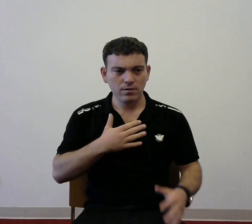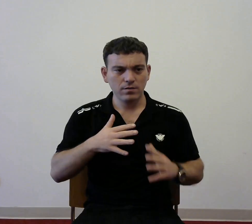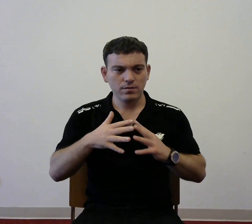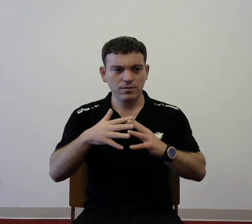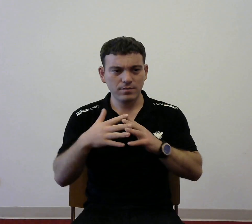kənd